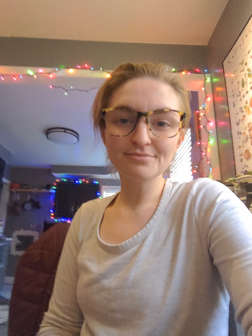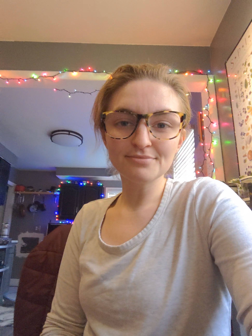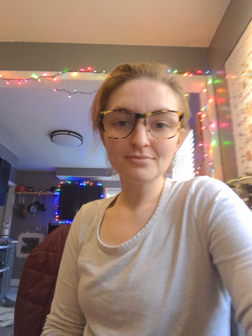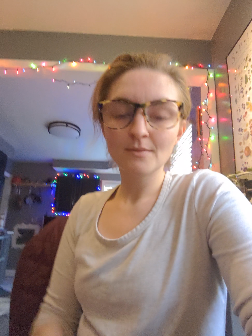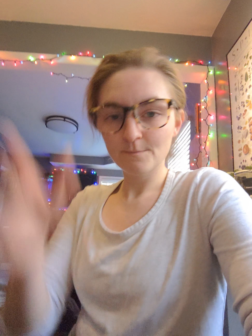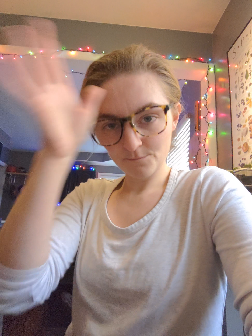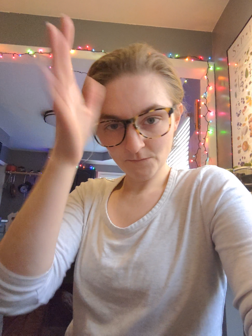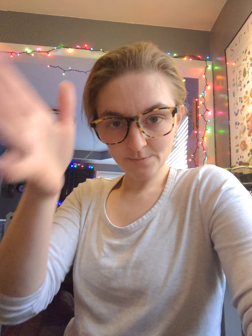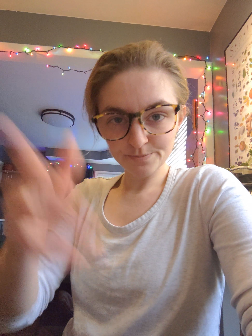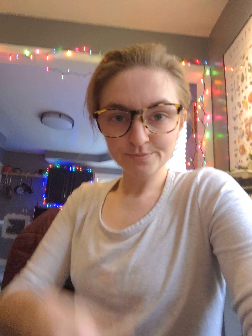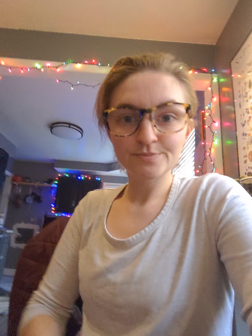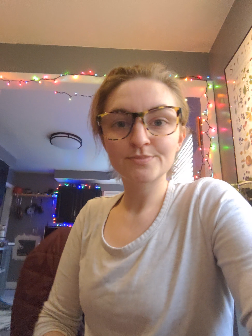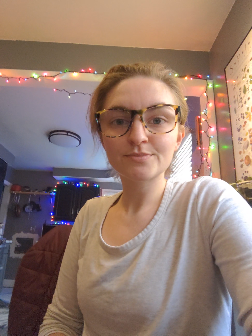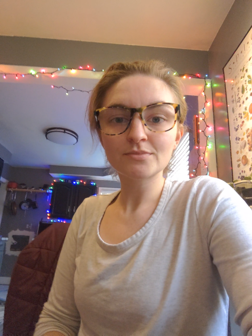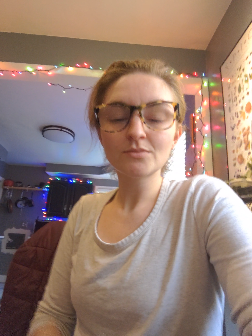grandpa